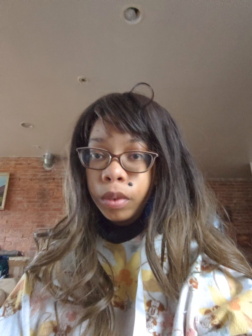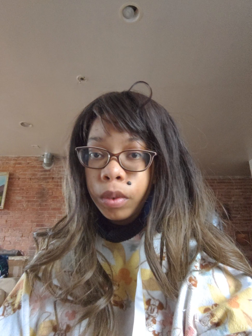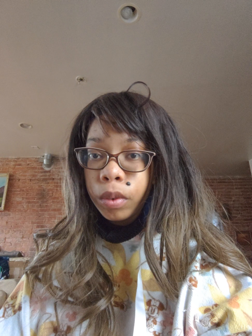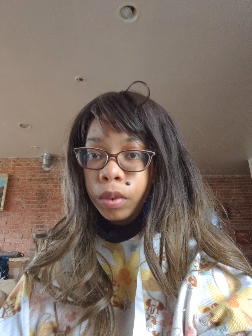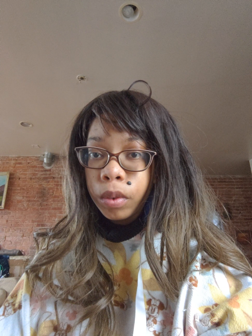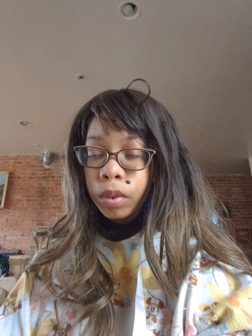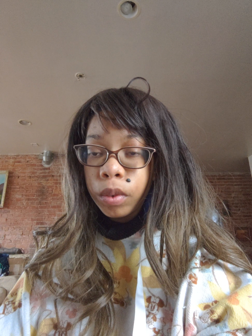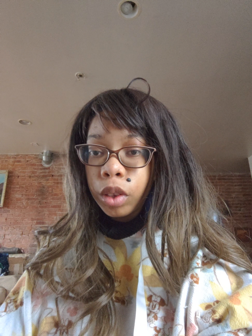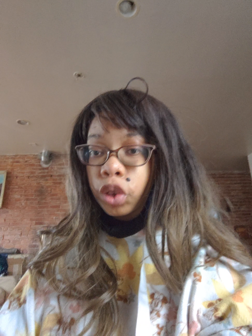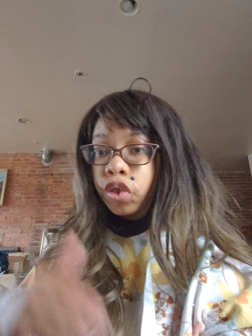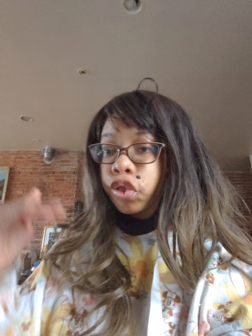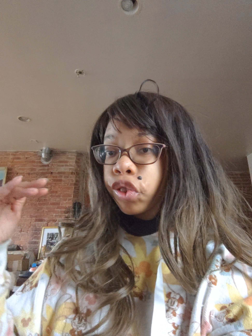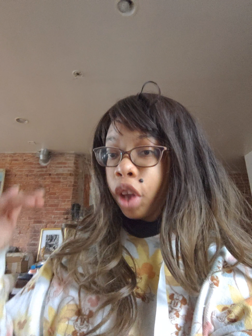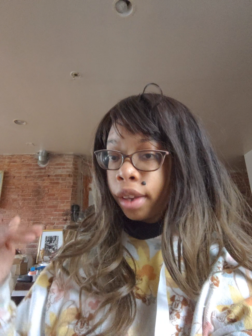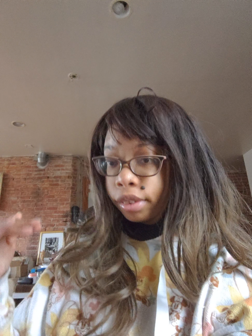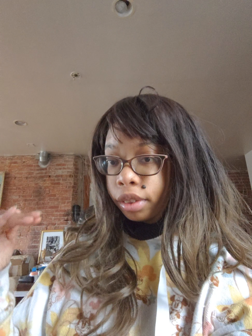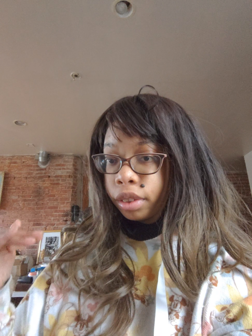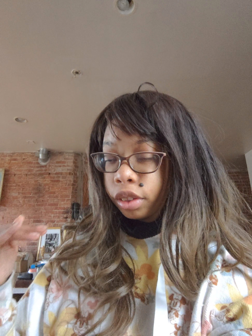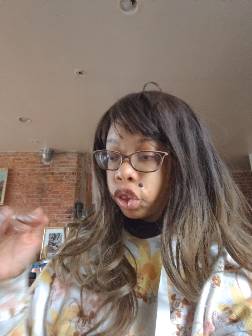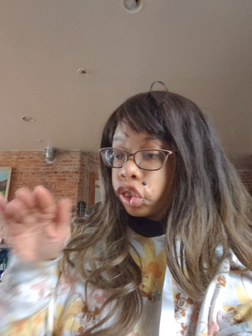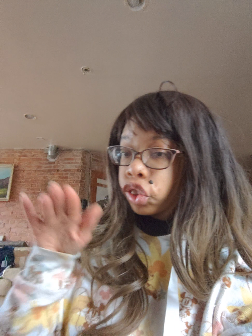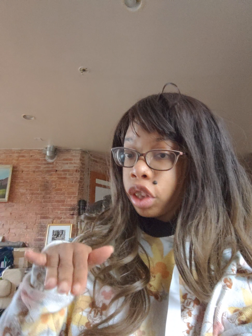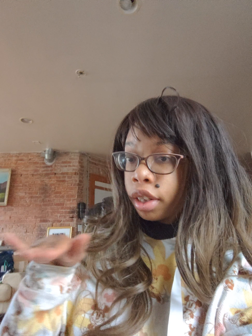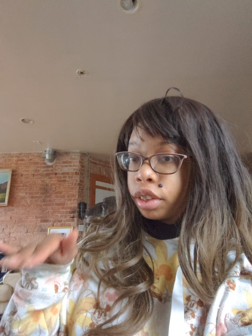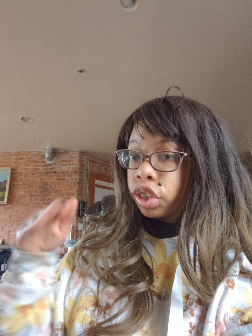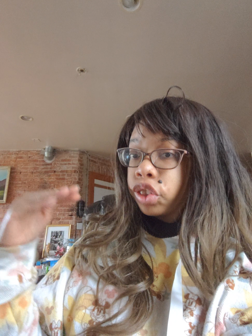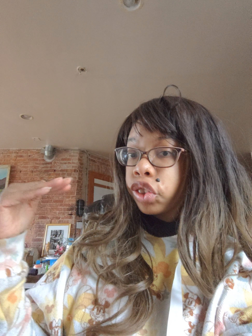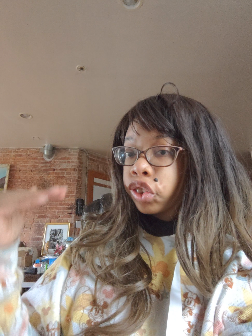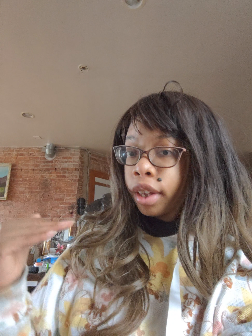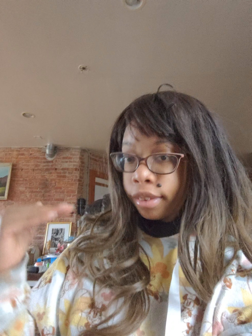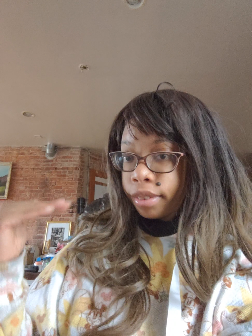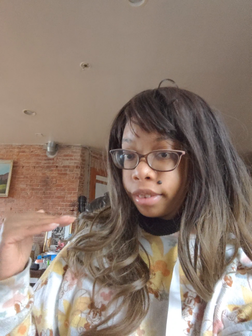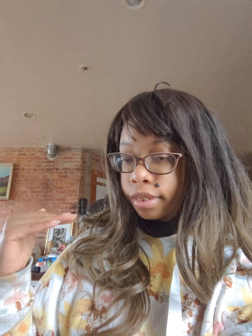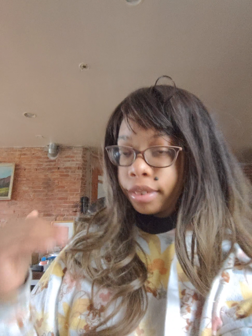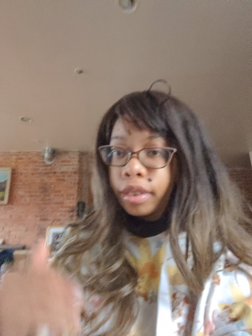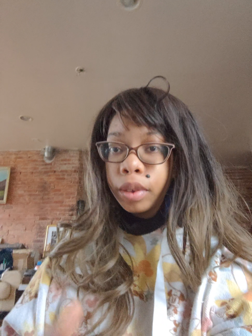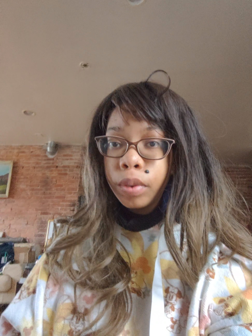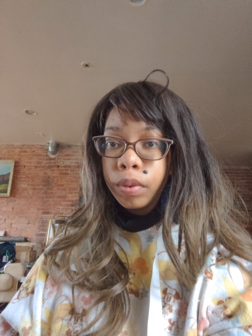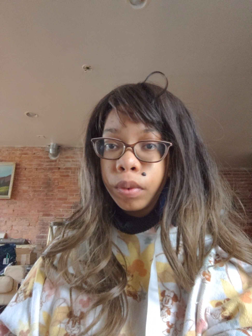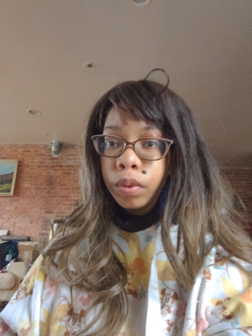child